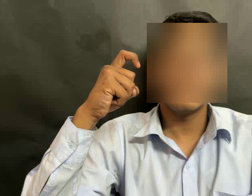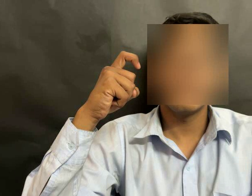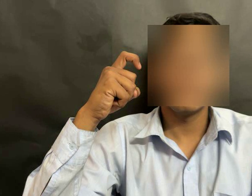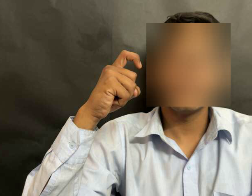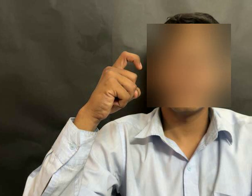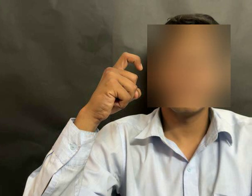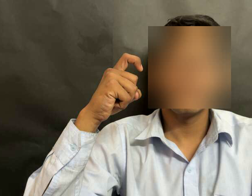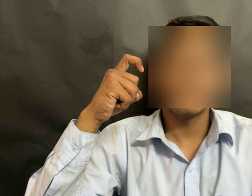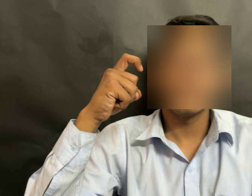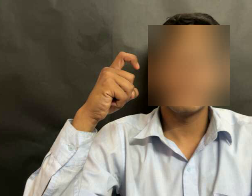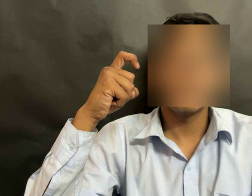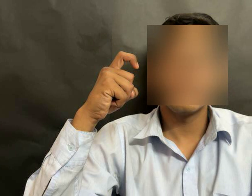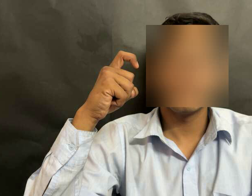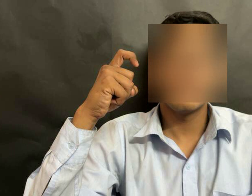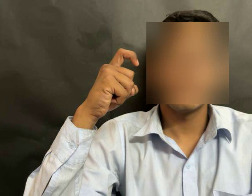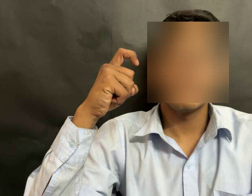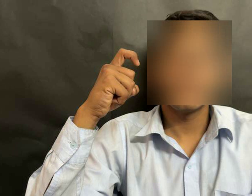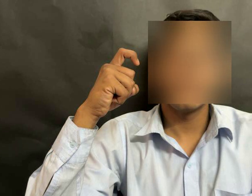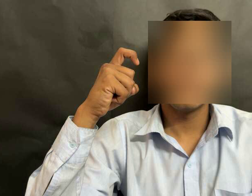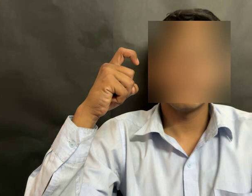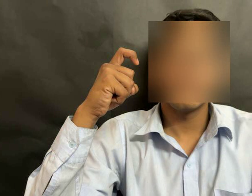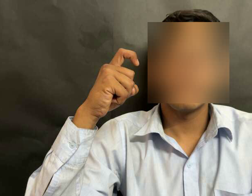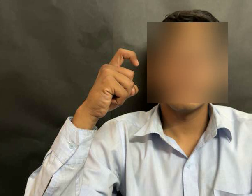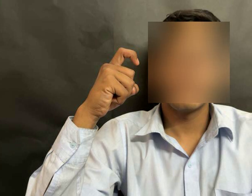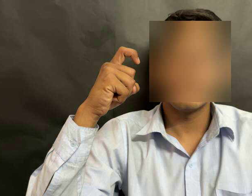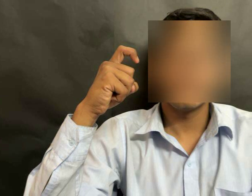X